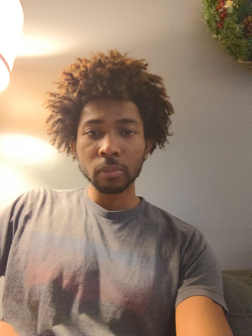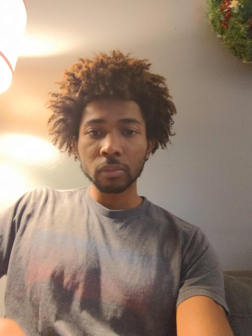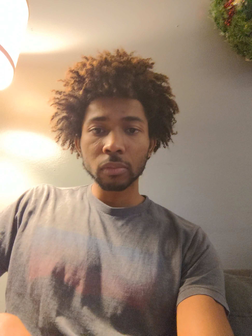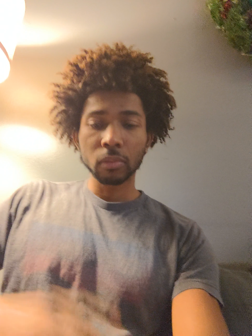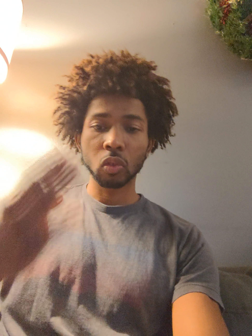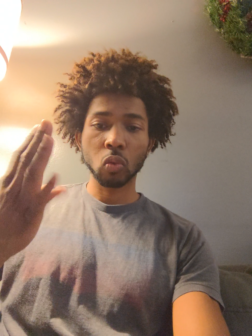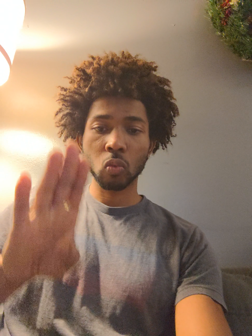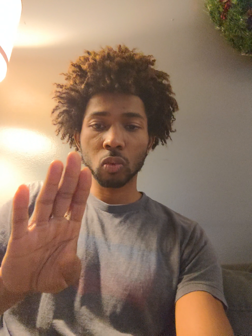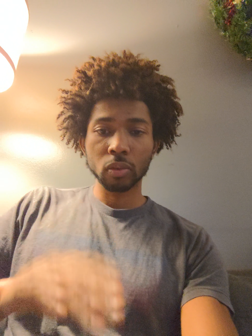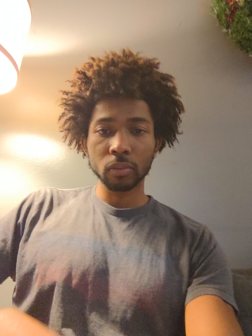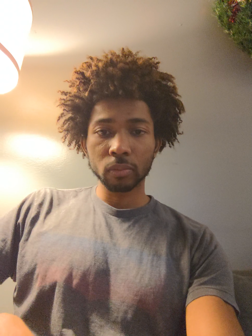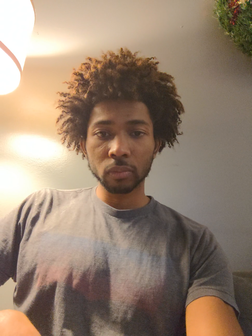close